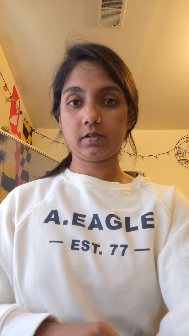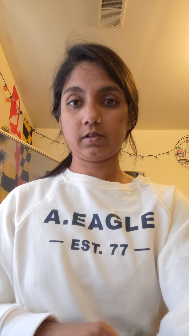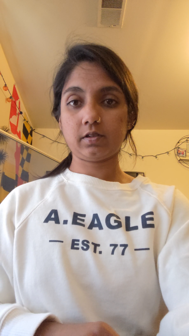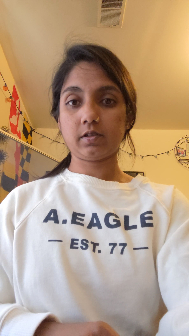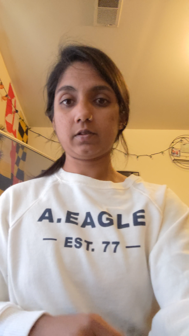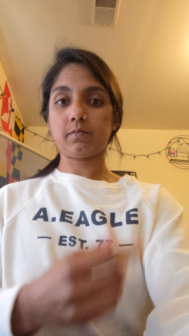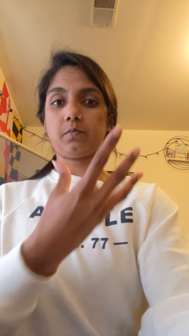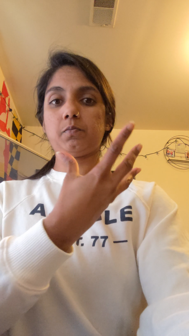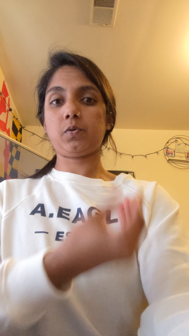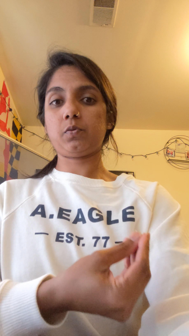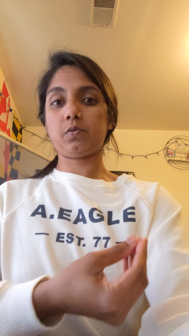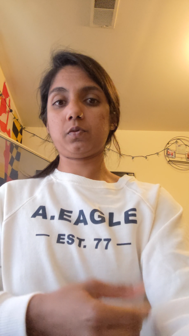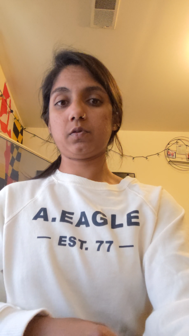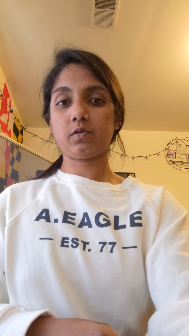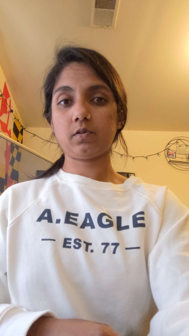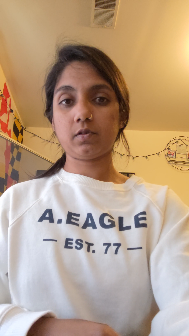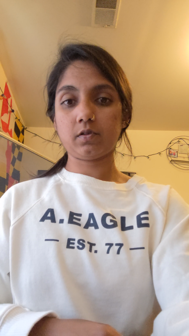poor